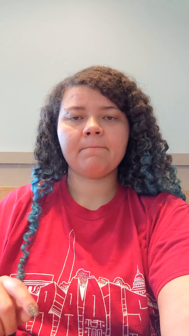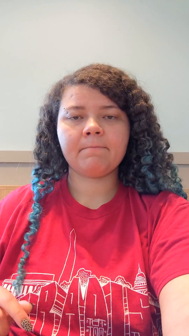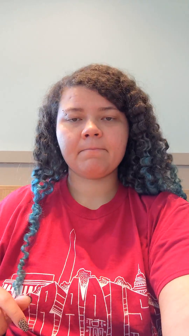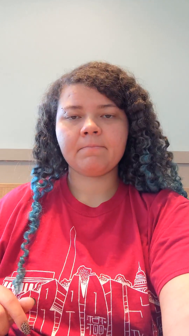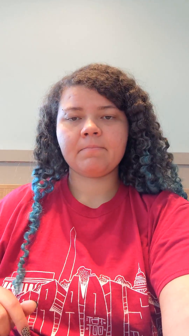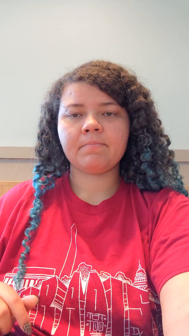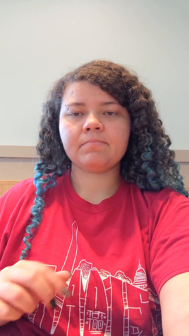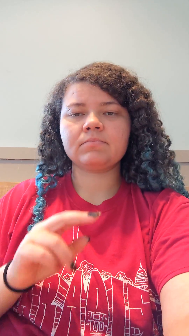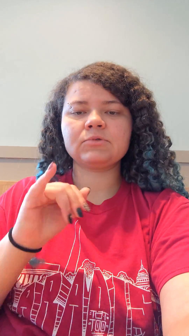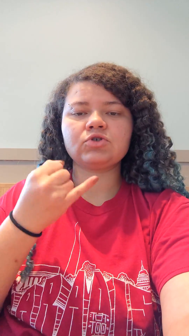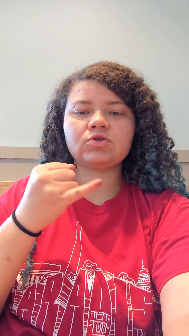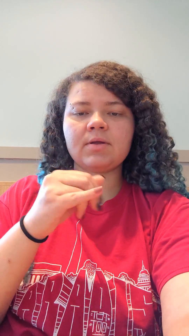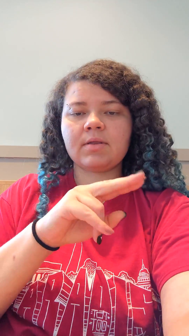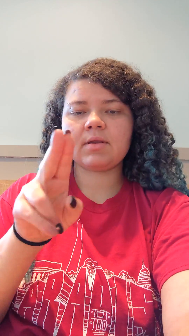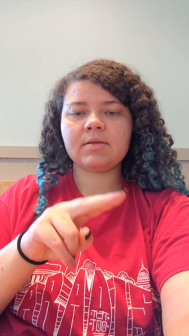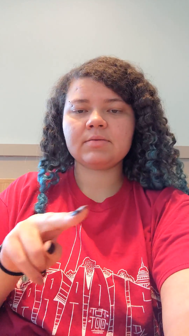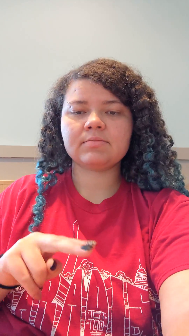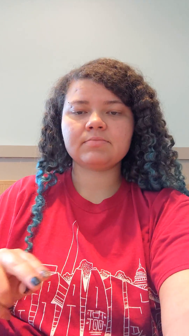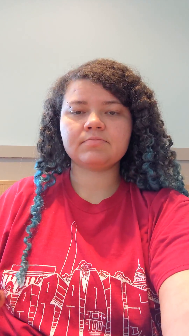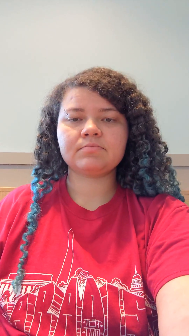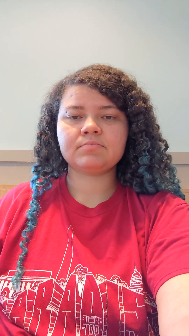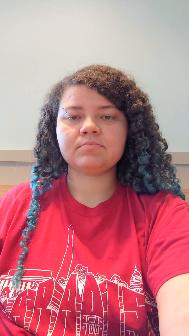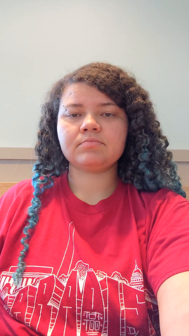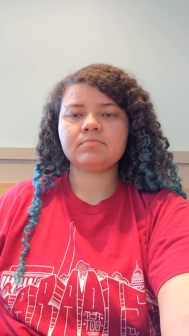jelly